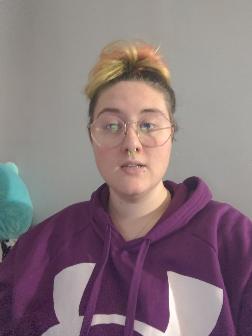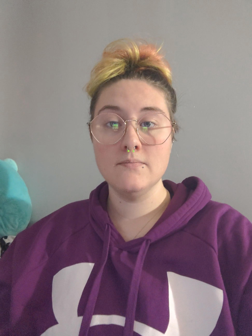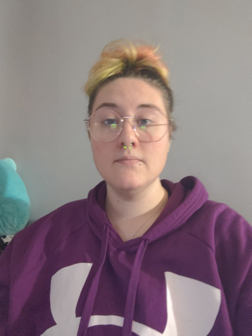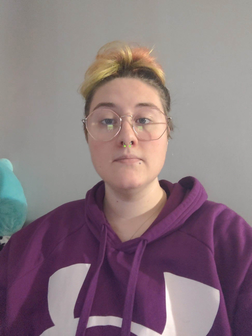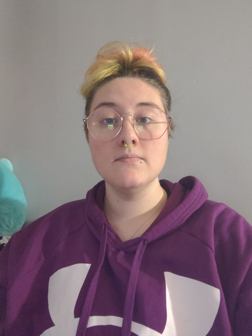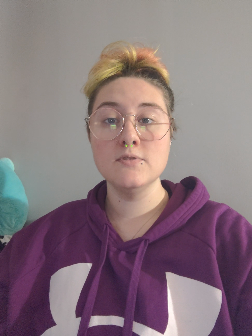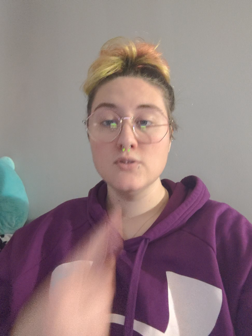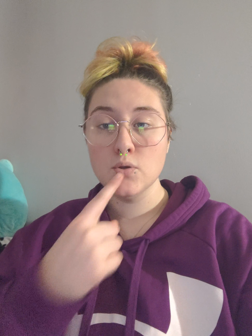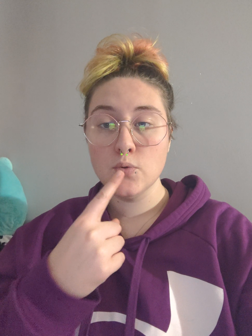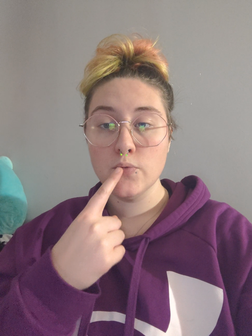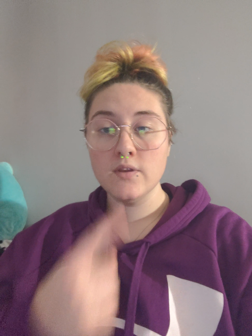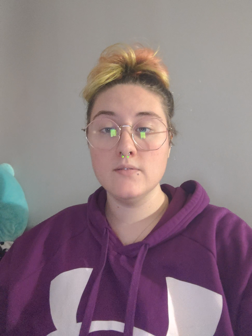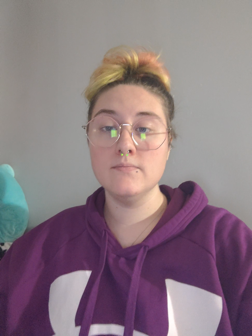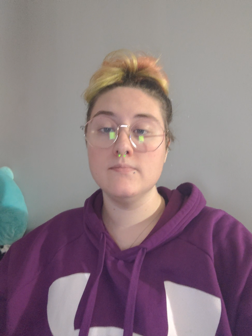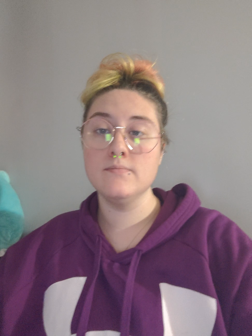tooth